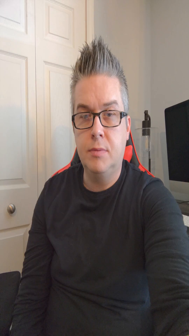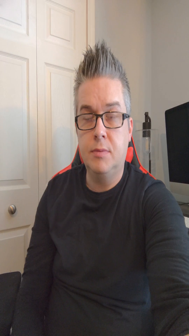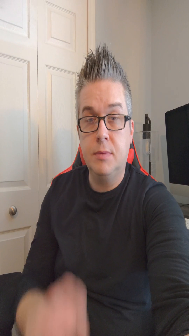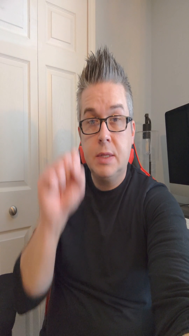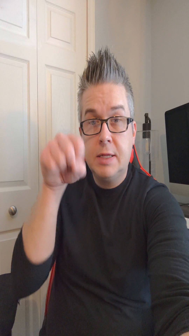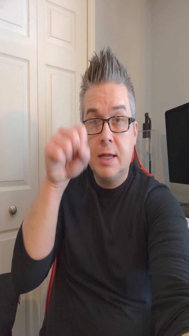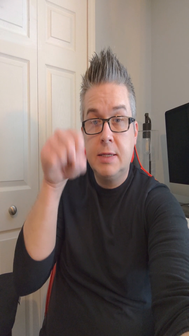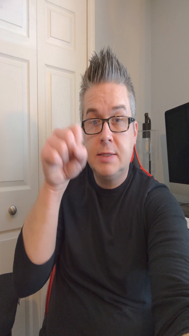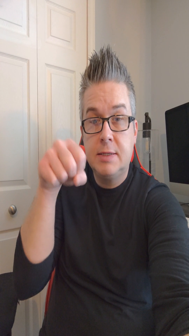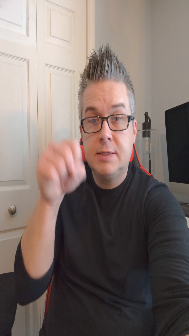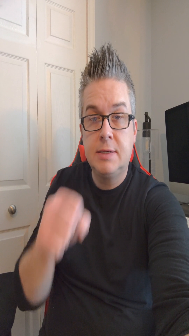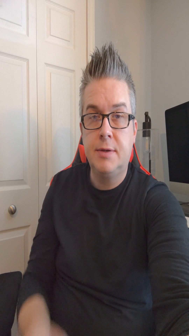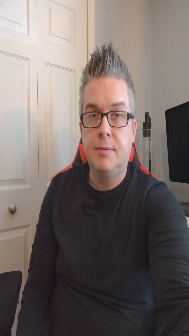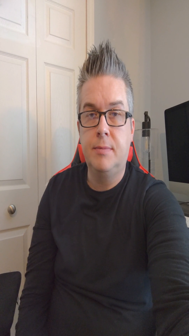yes